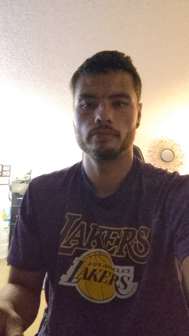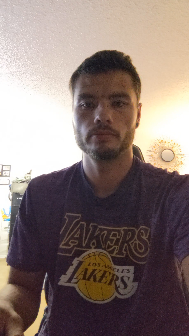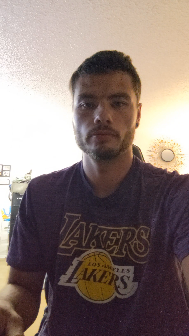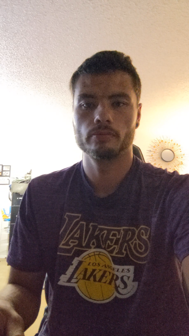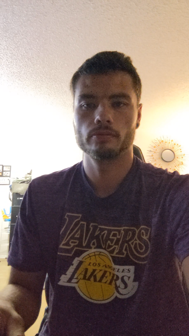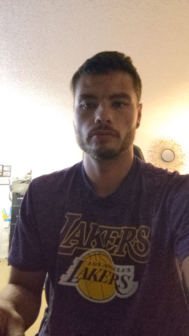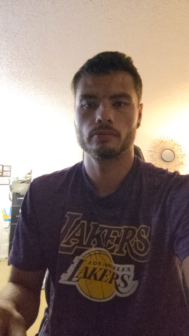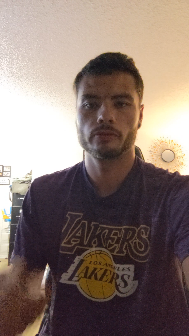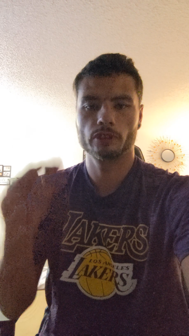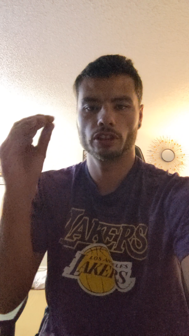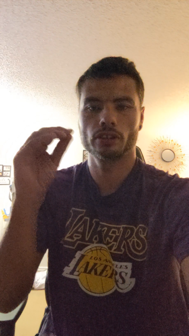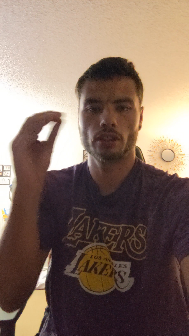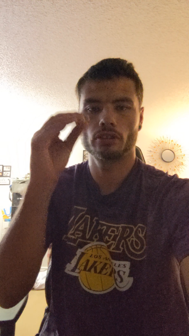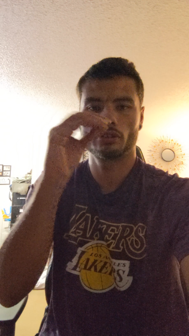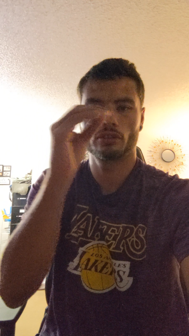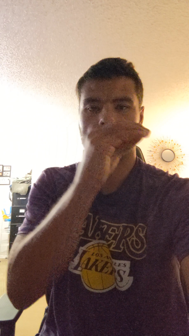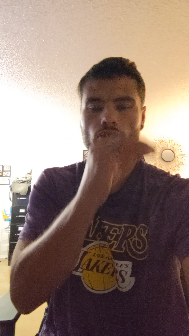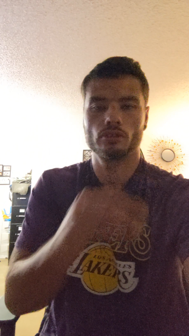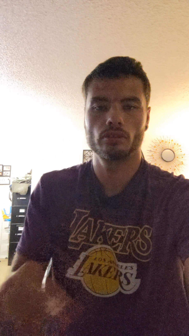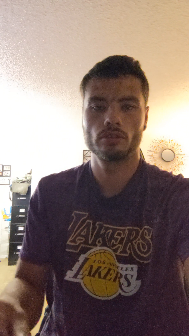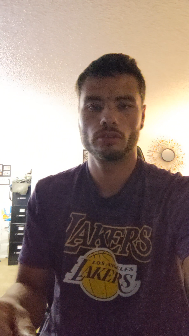dinosaur